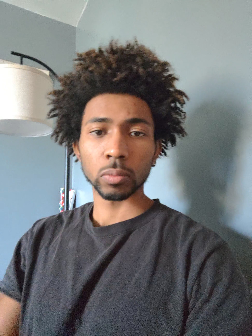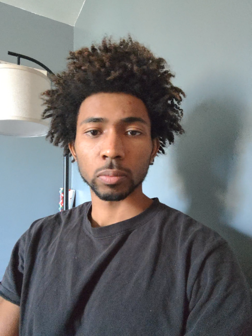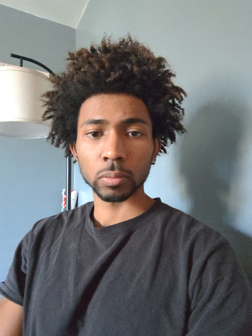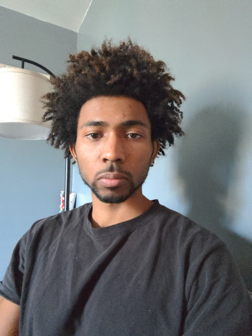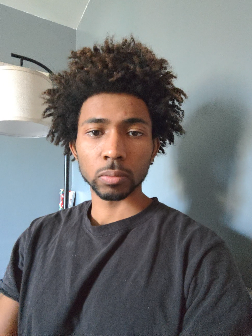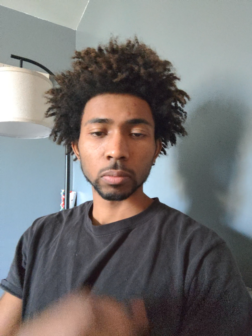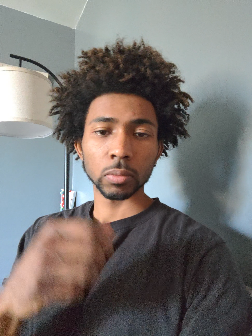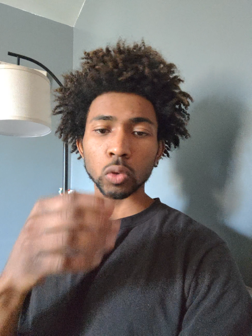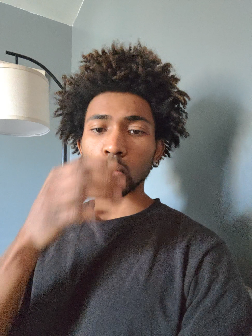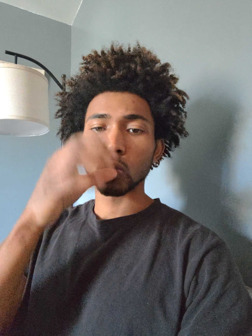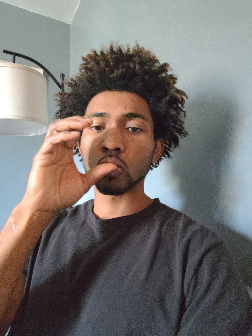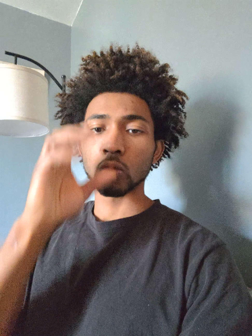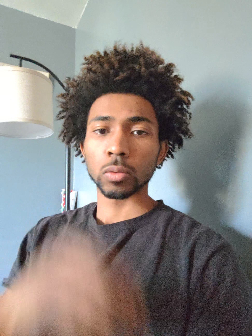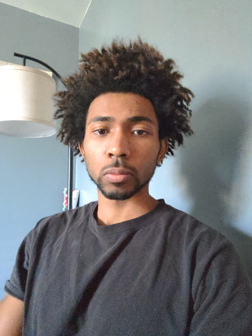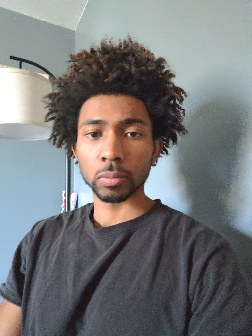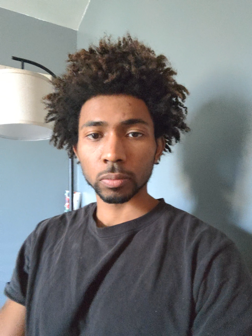drink